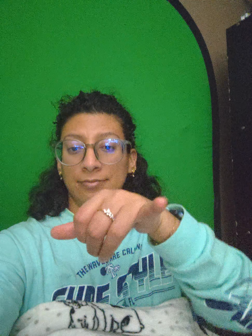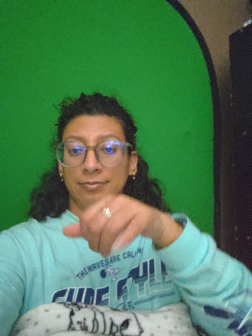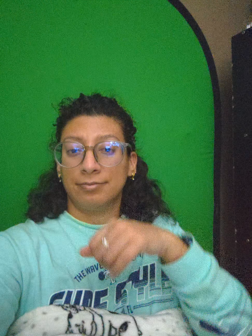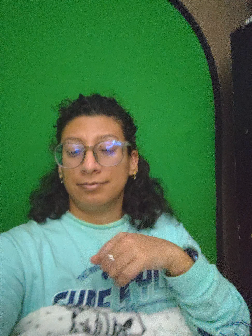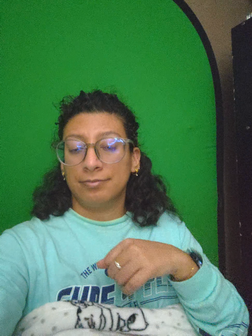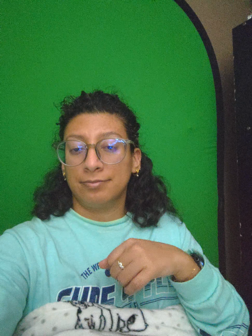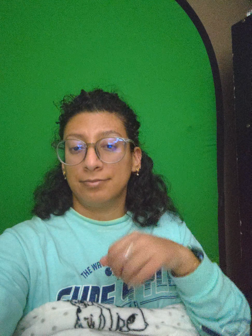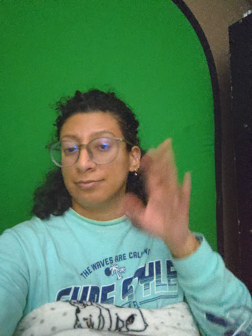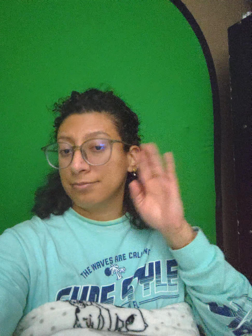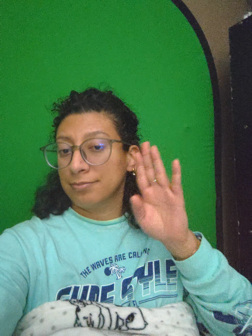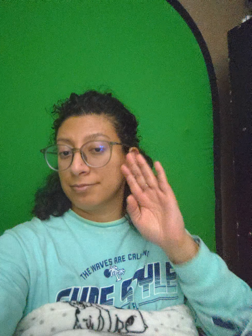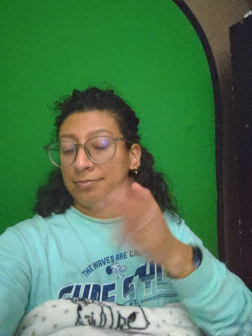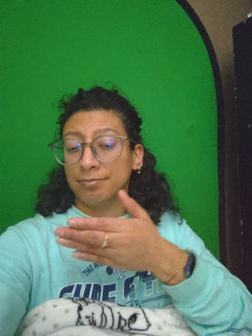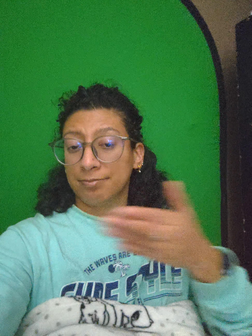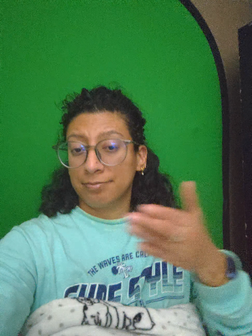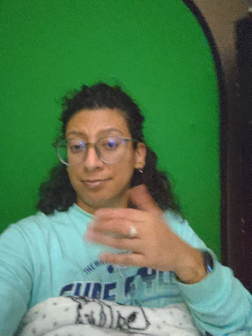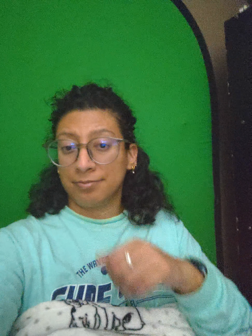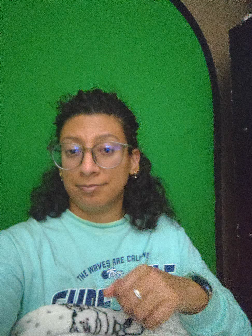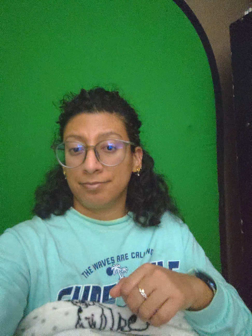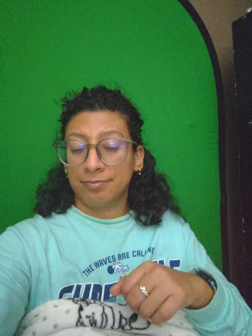puppy